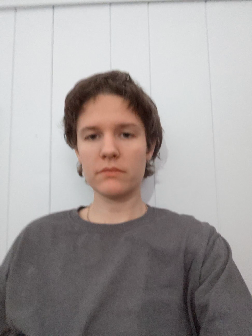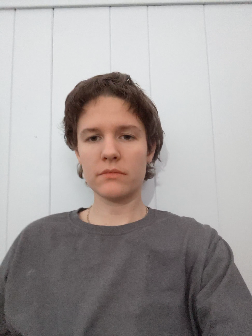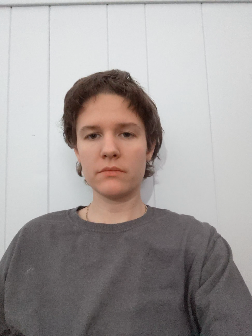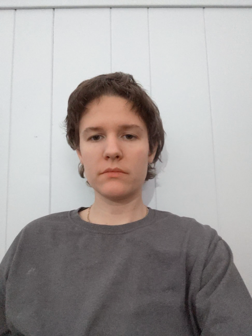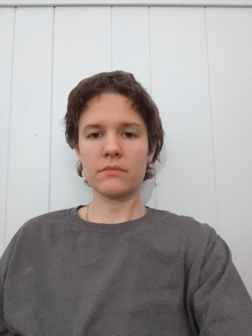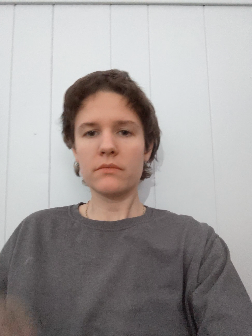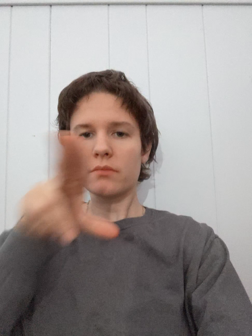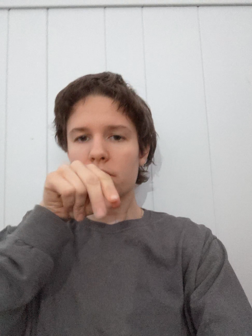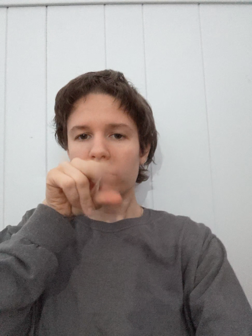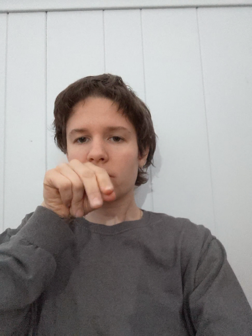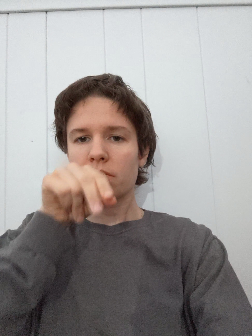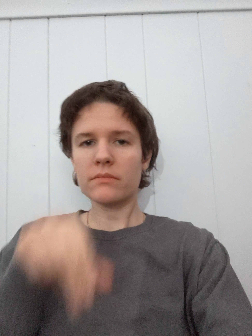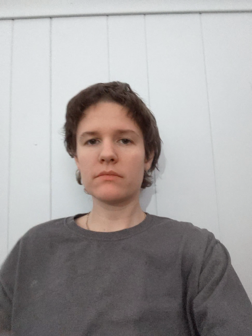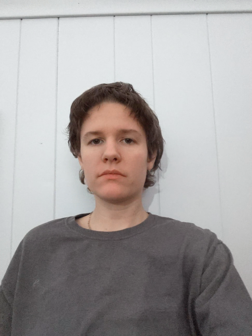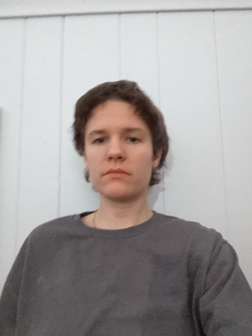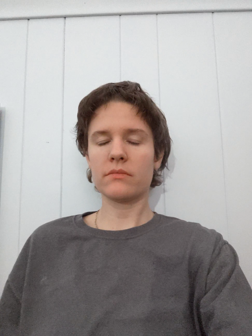duck